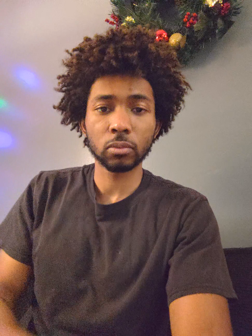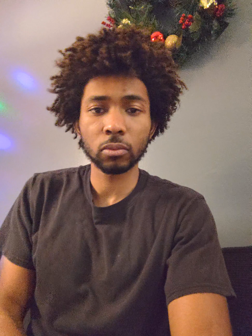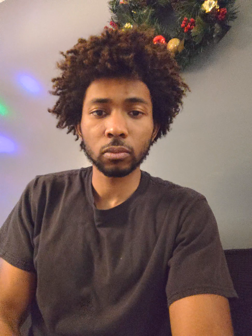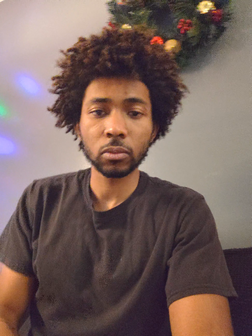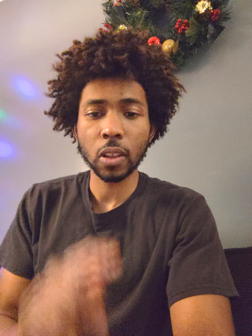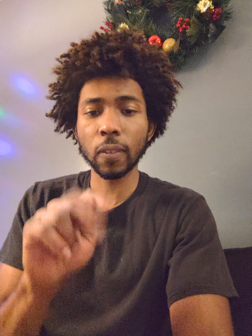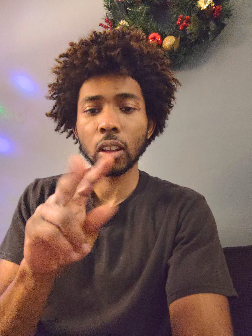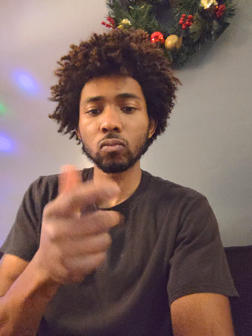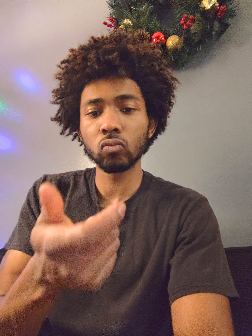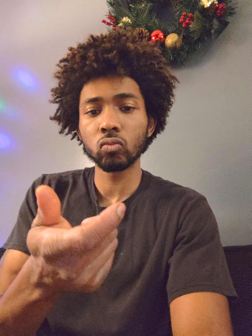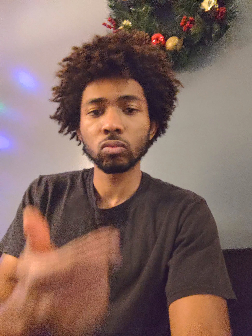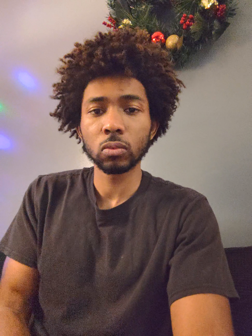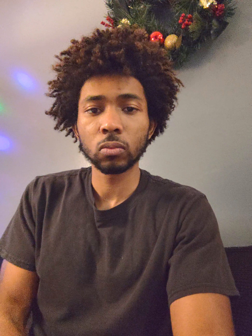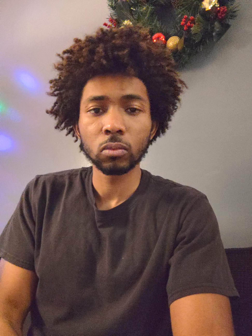TV